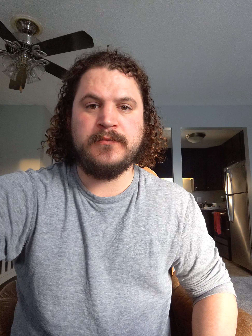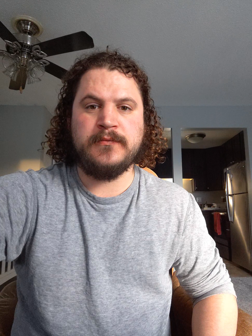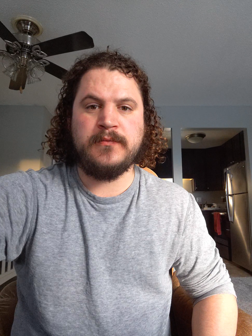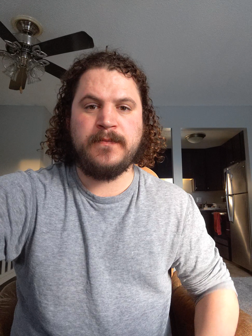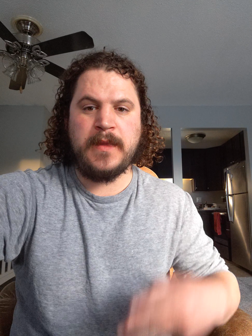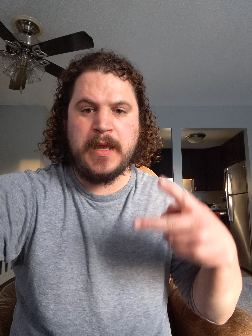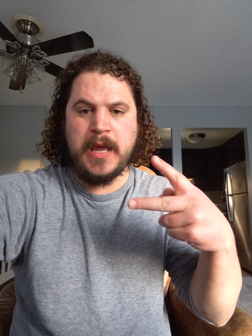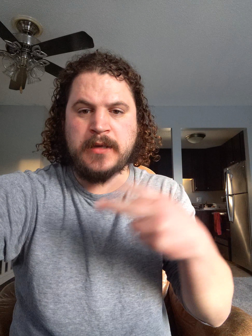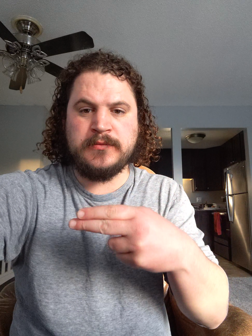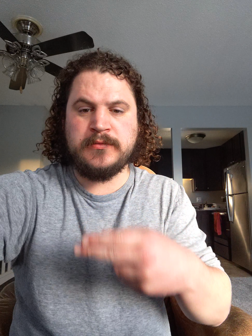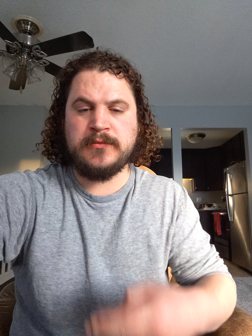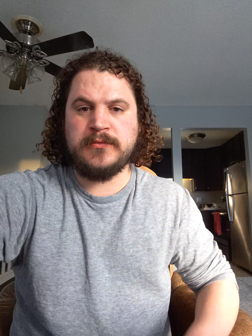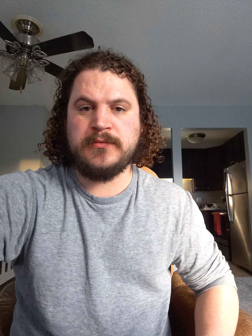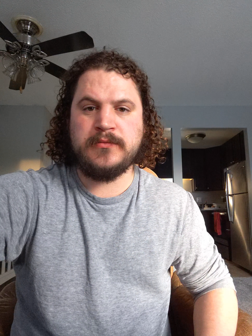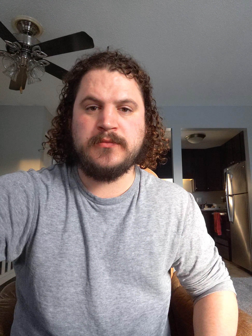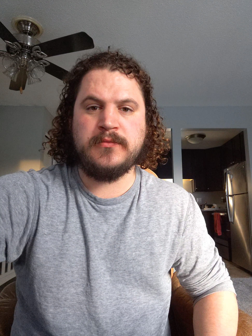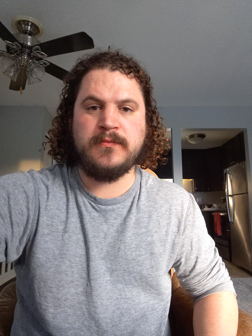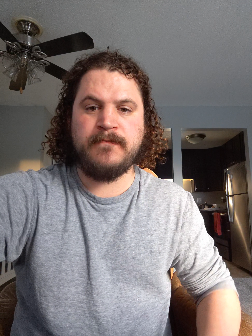cut